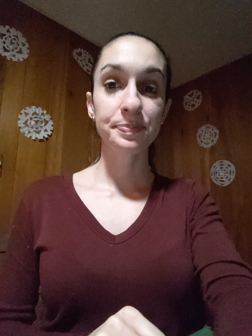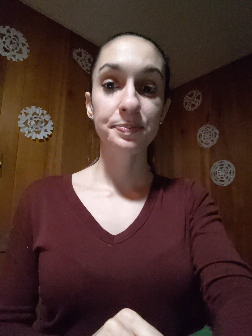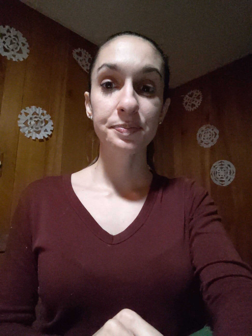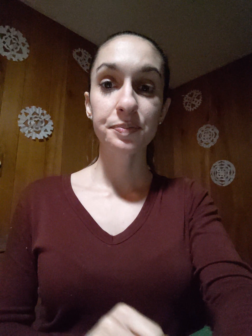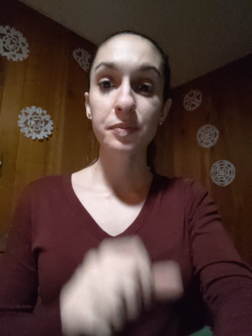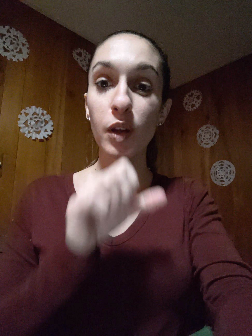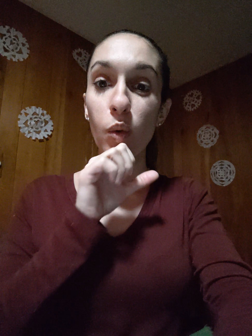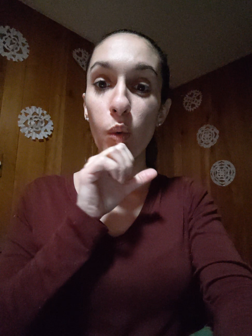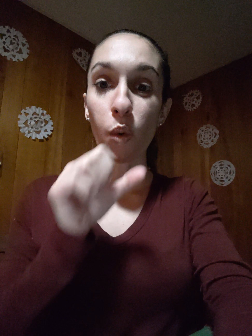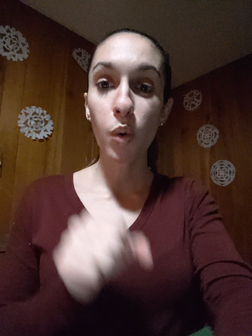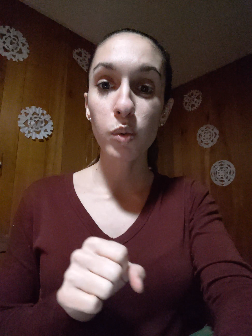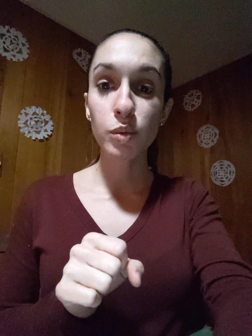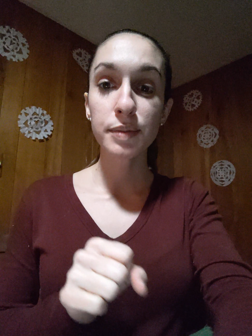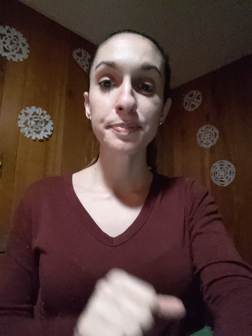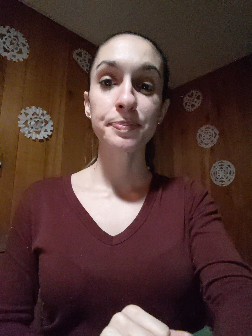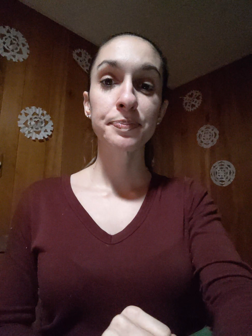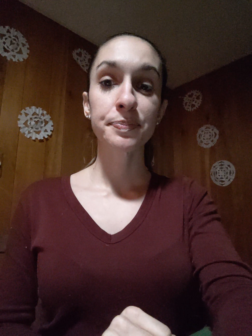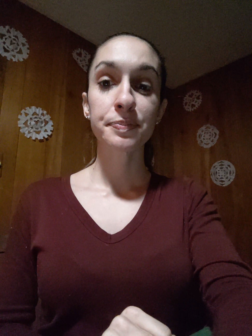old